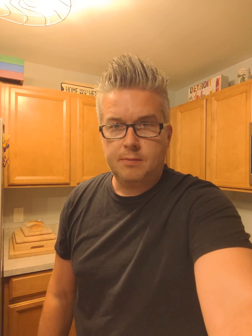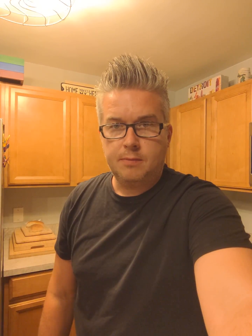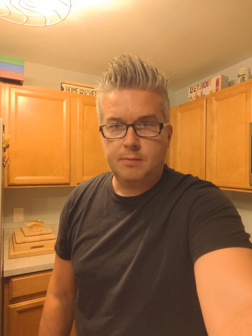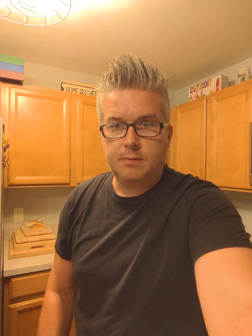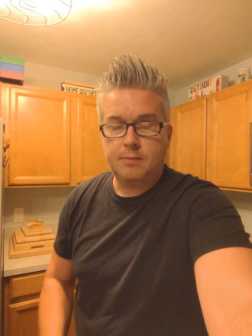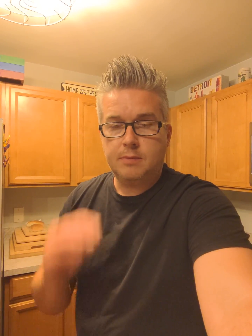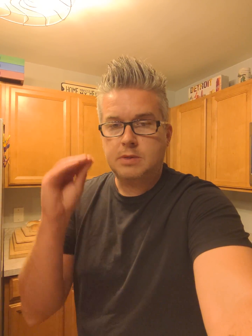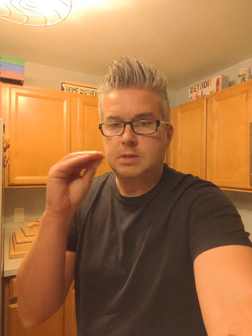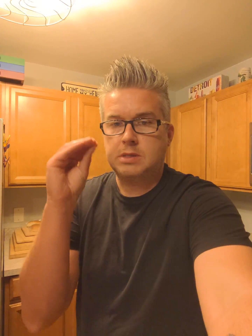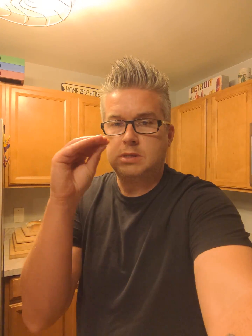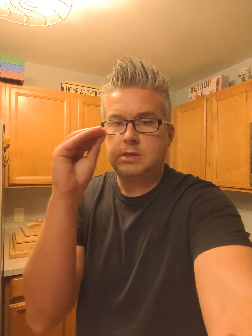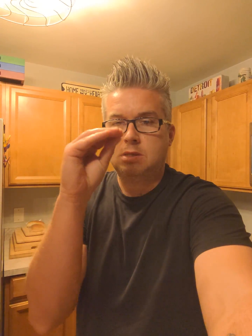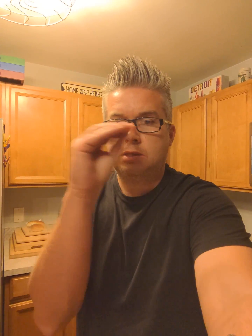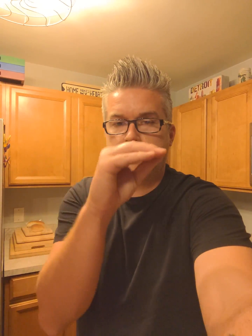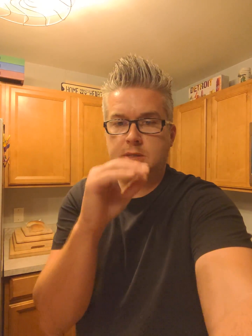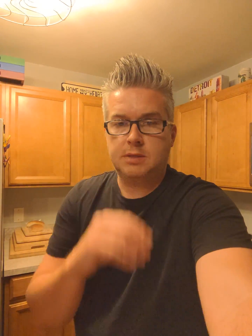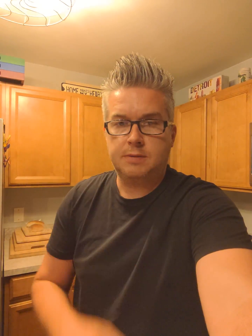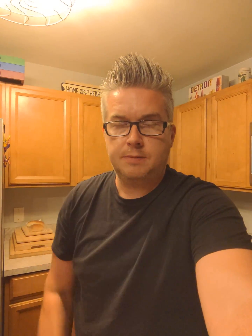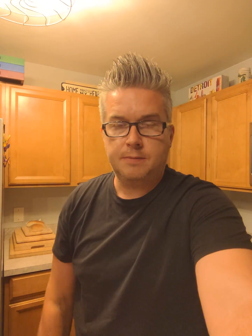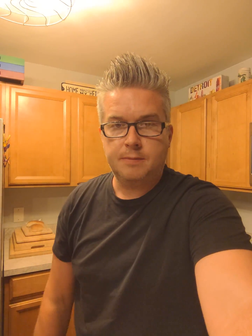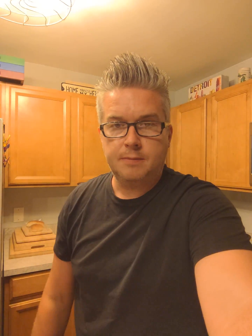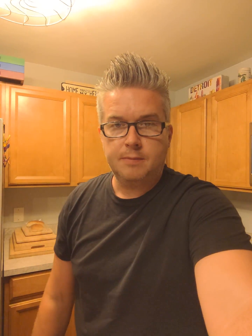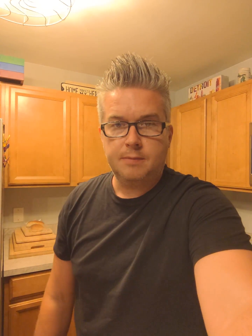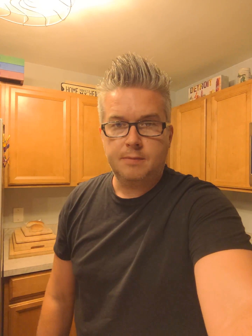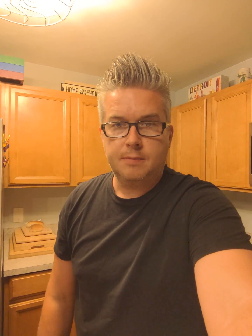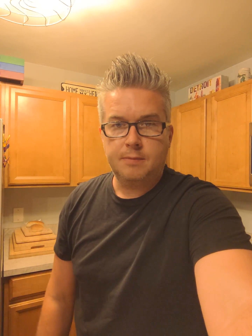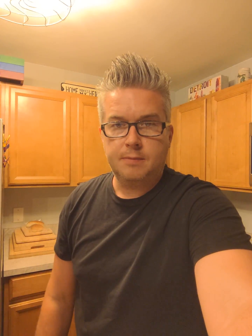dinosaur